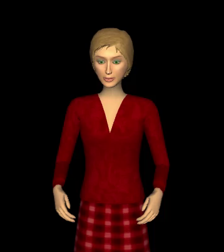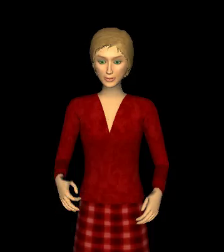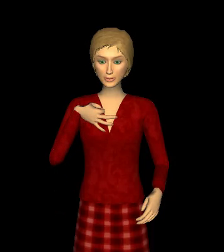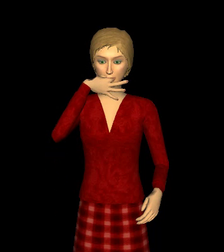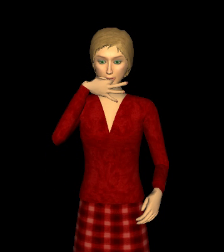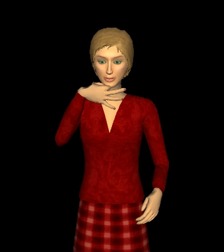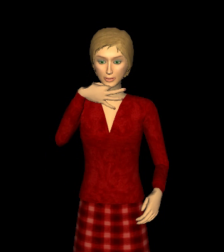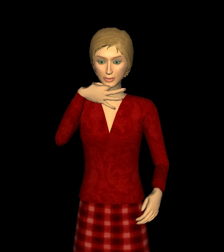يقول